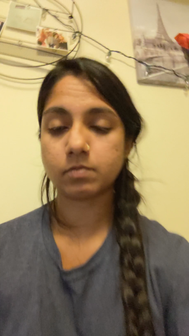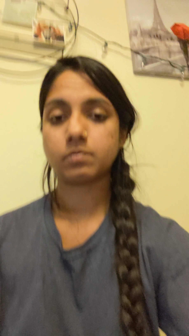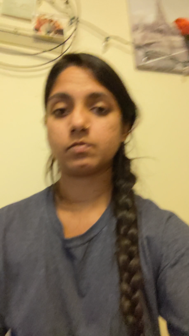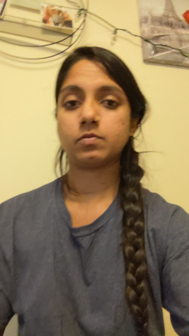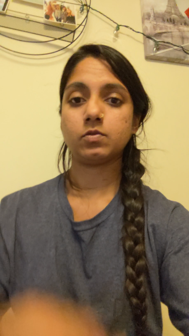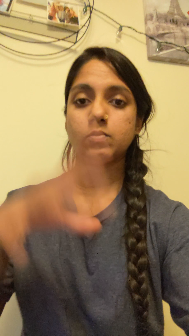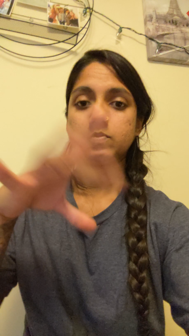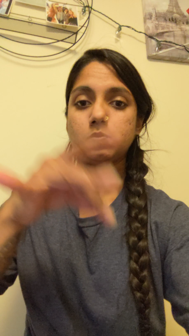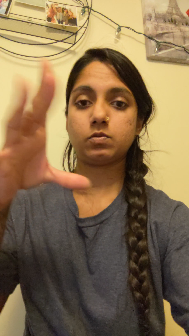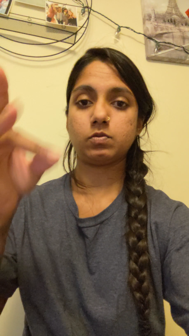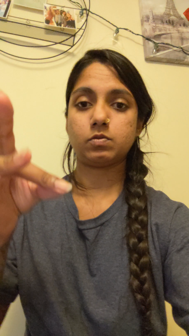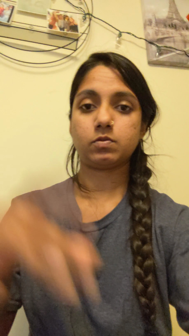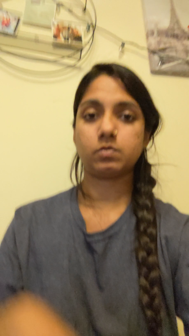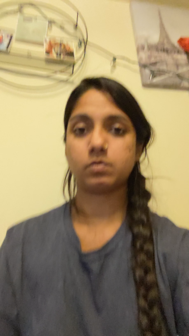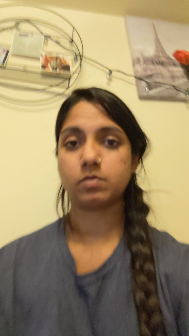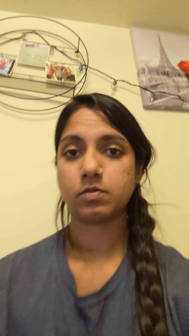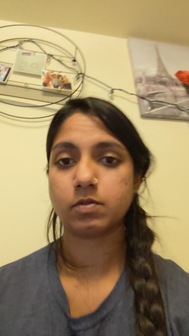choose